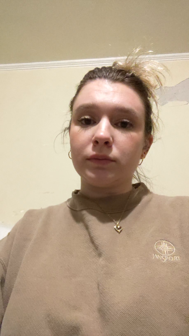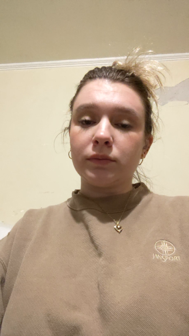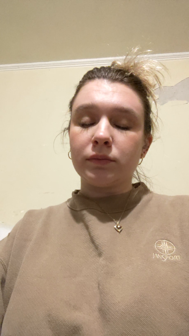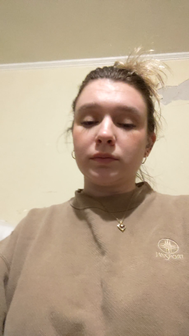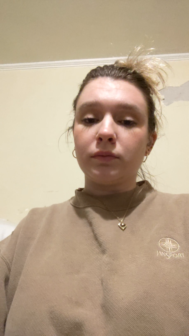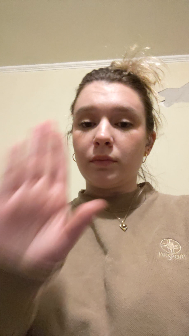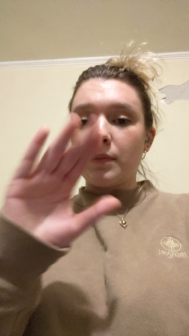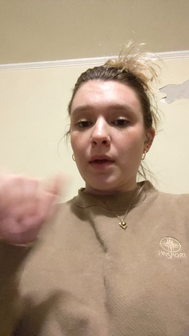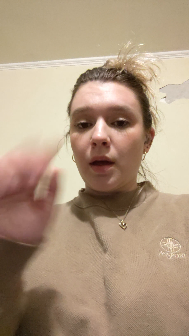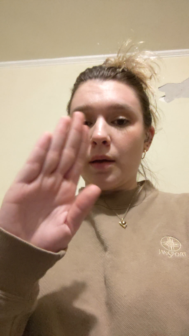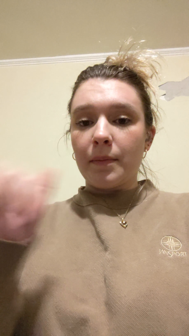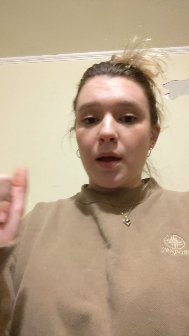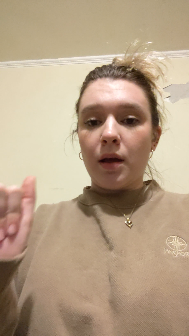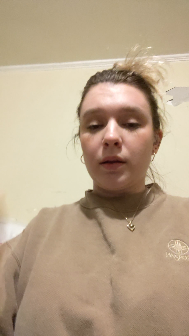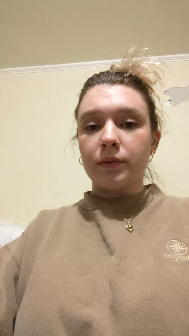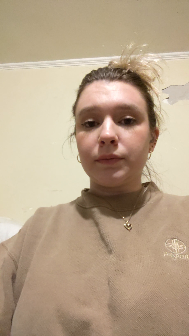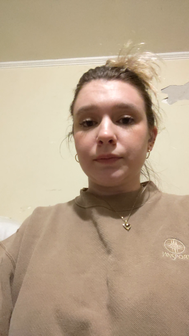baa baa